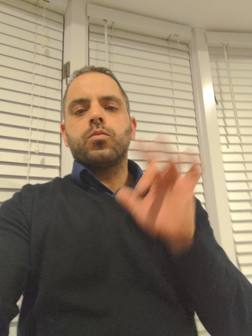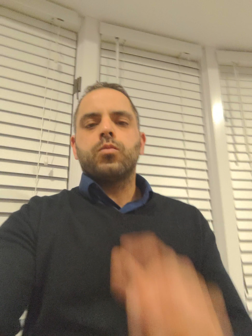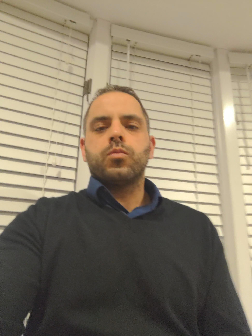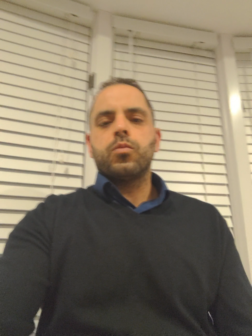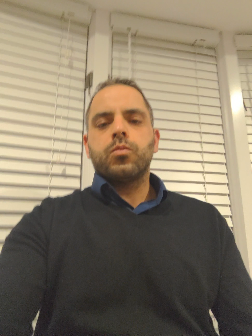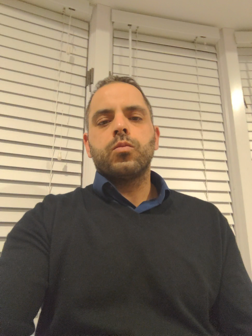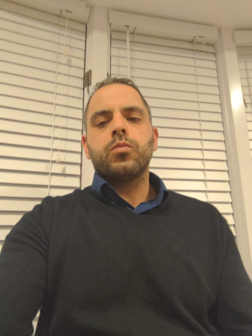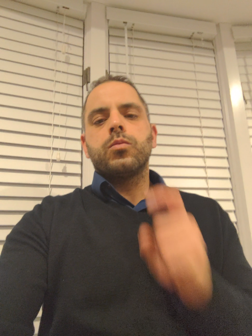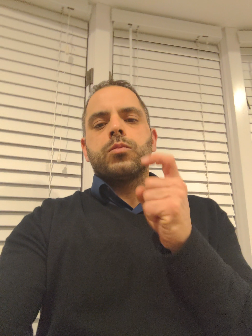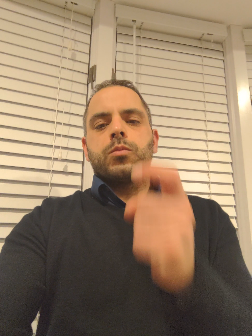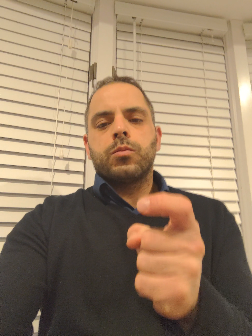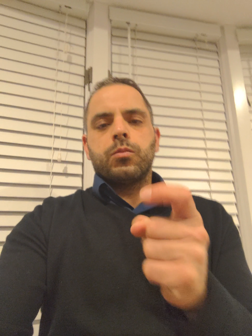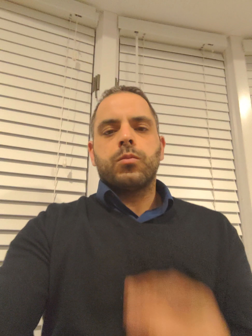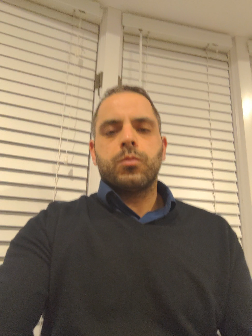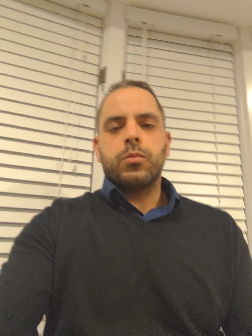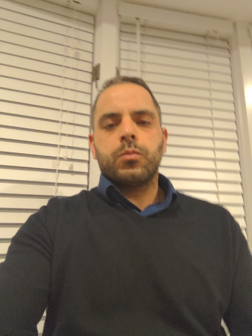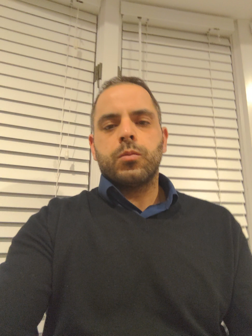gift